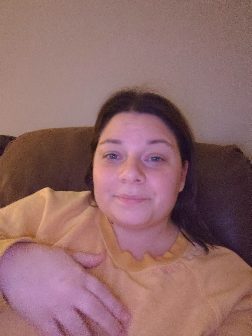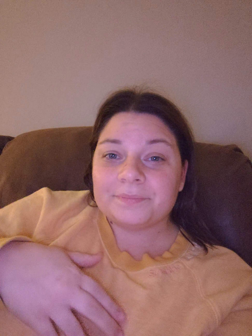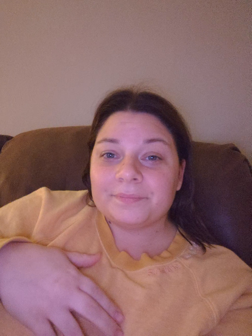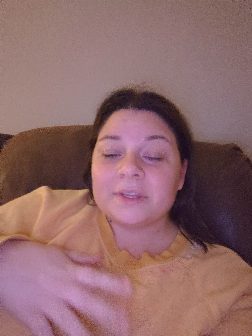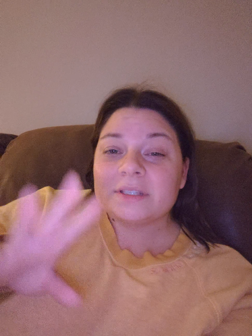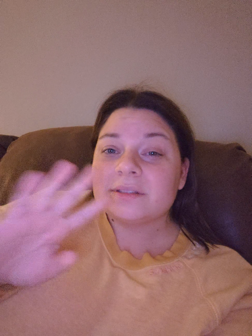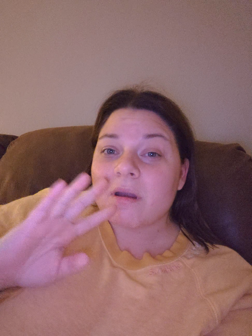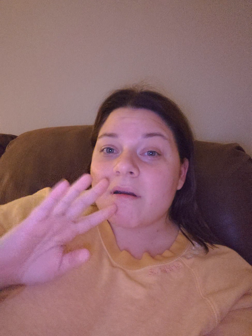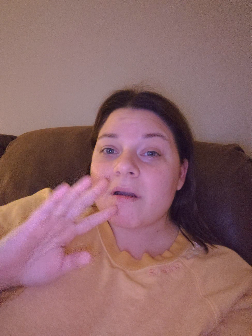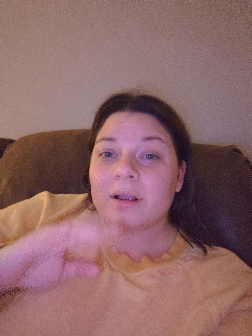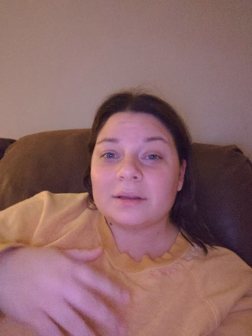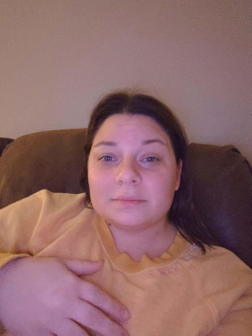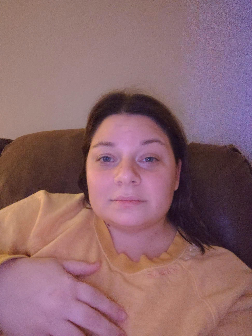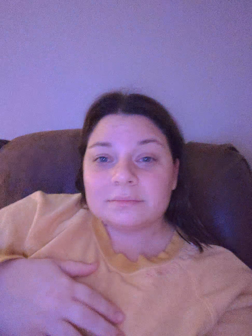talk